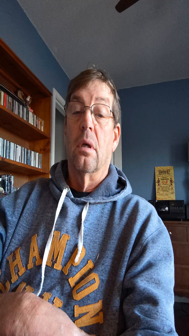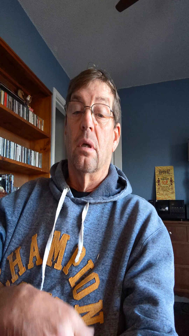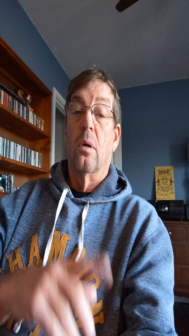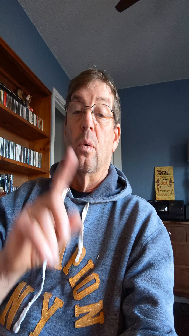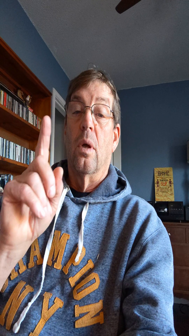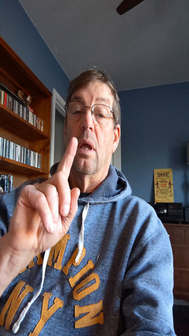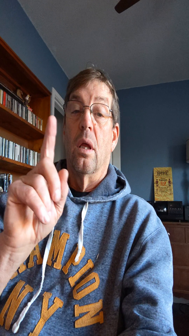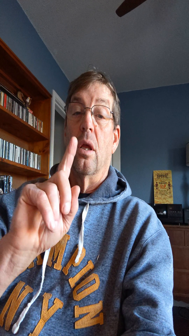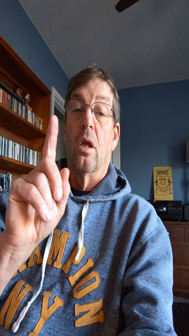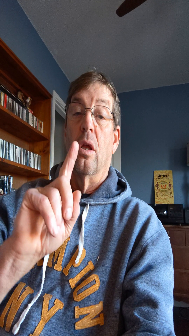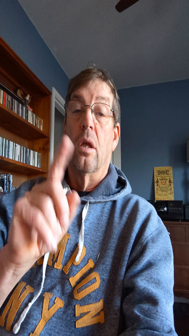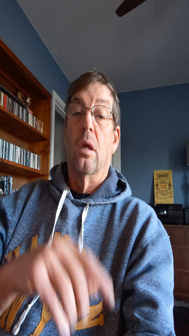where